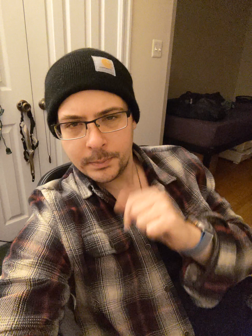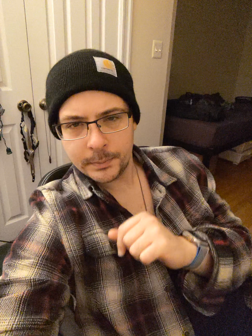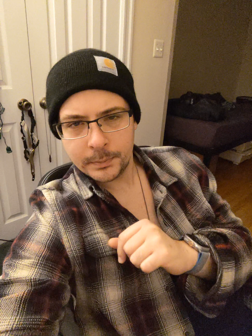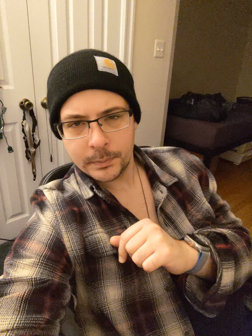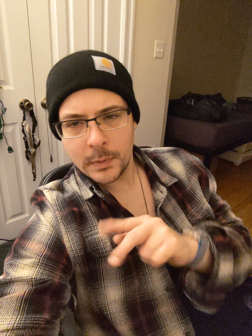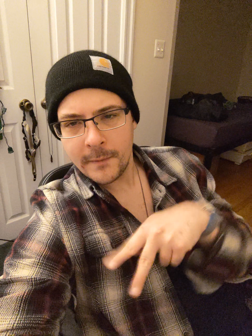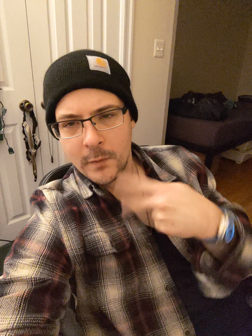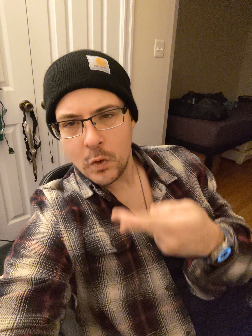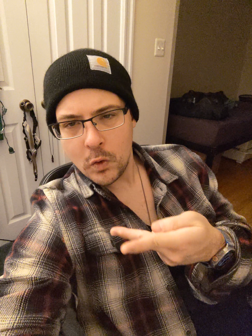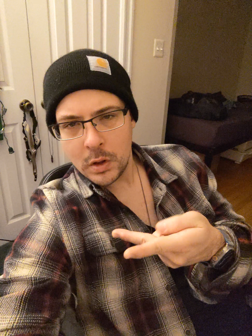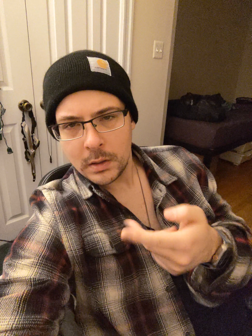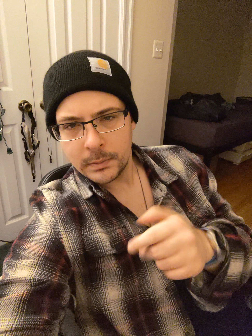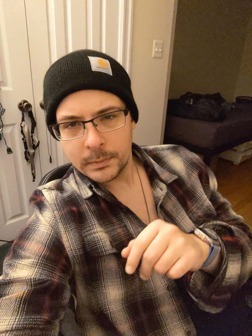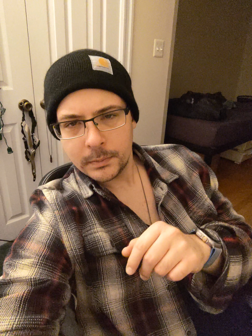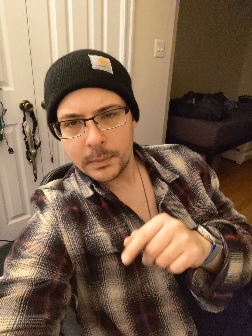fall